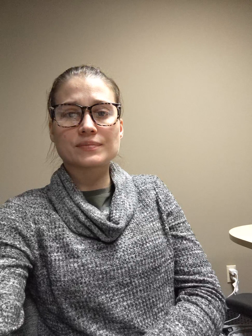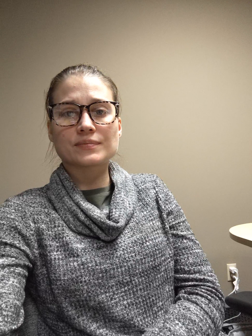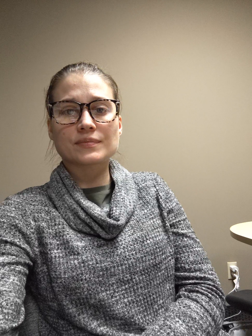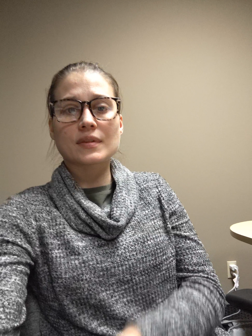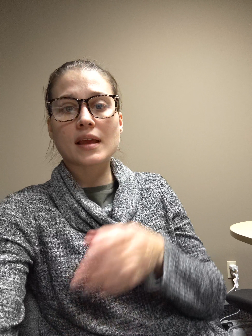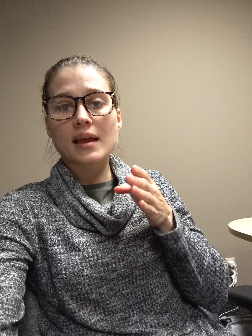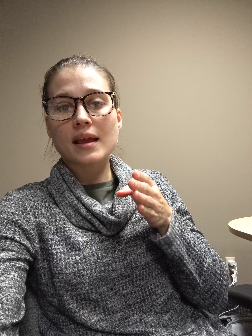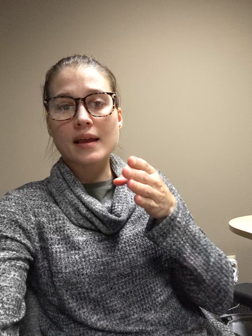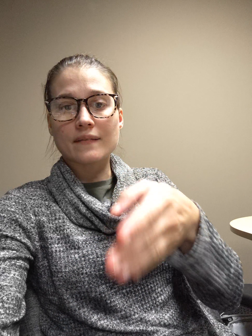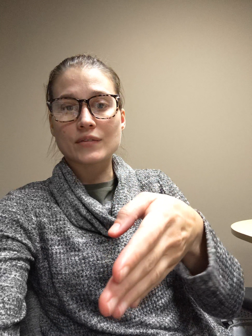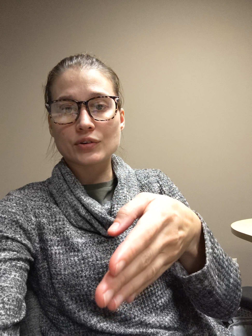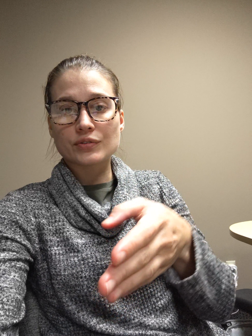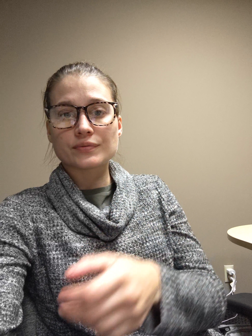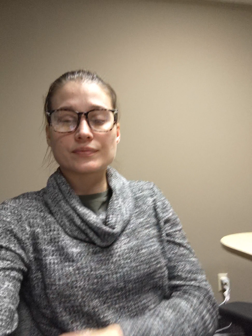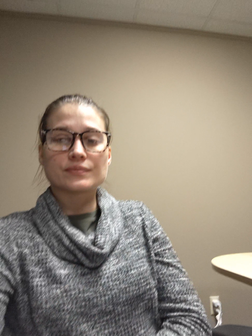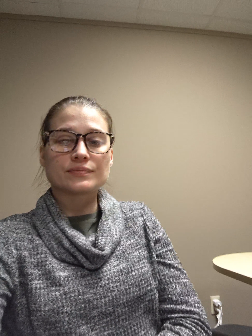after